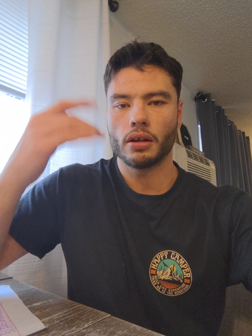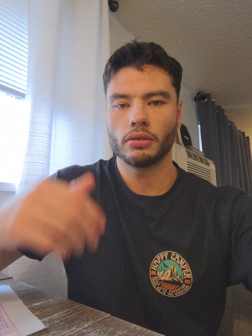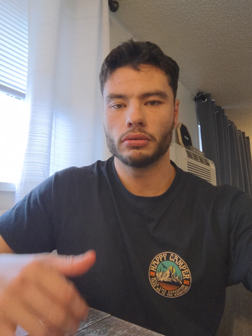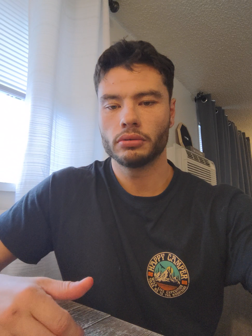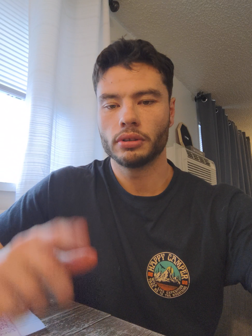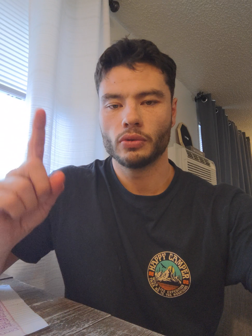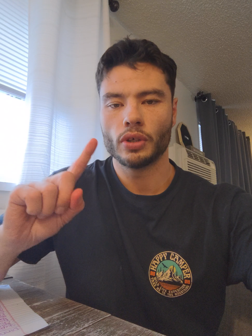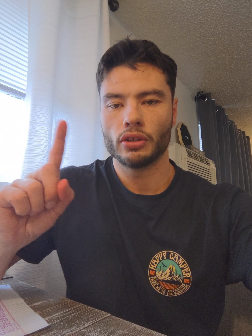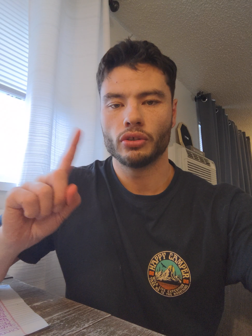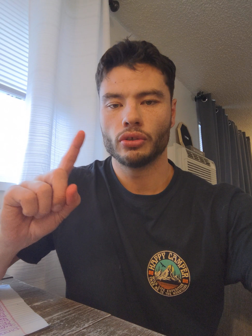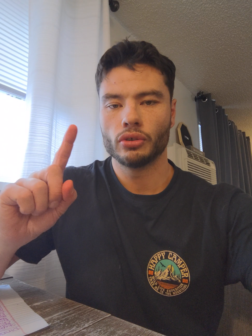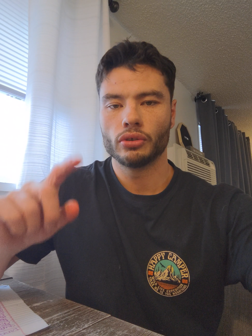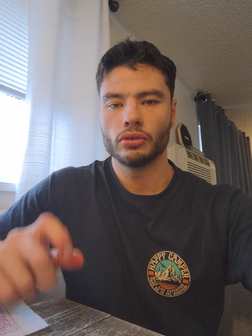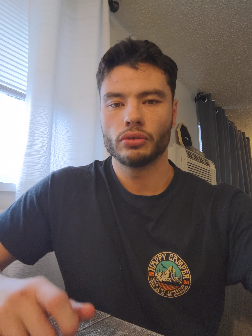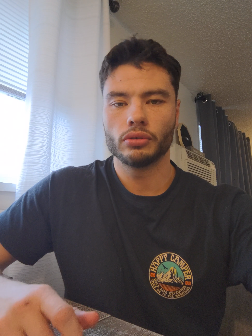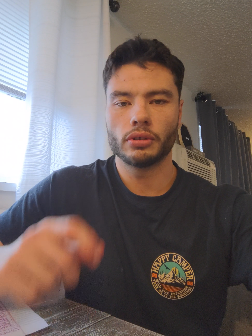where